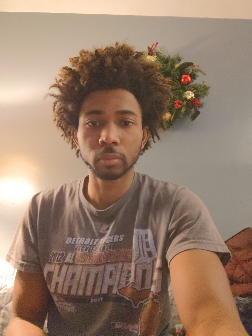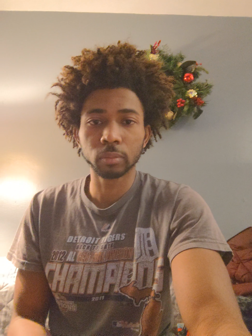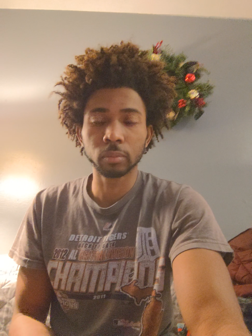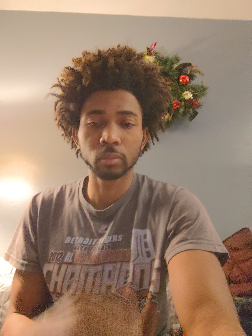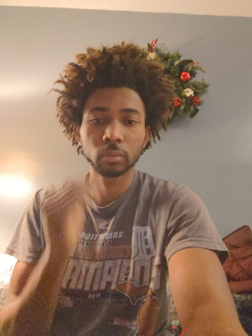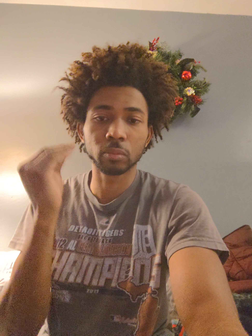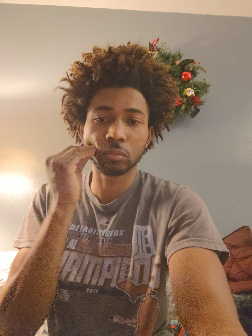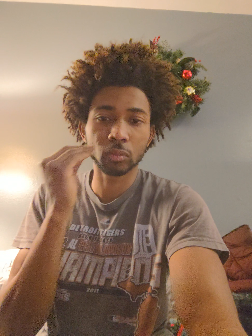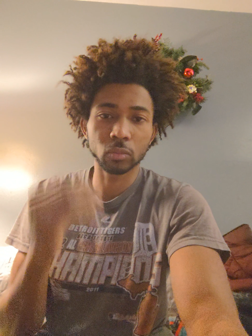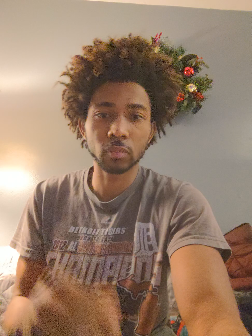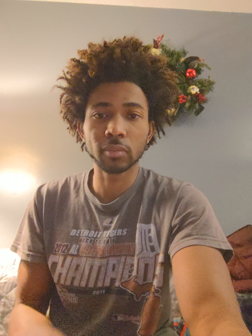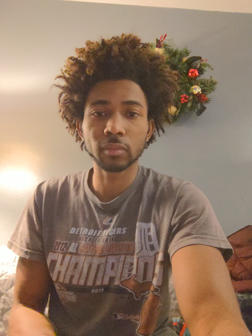kiss